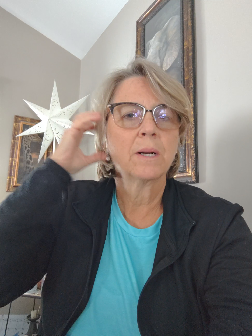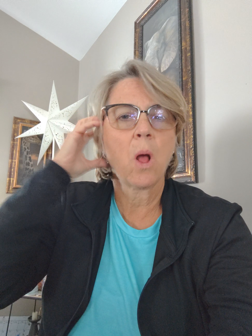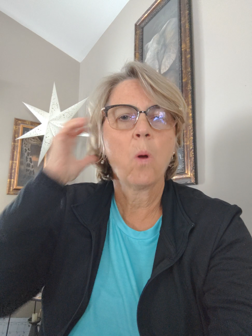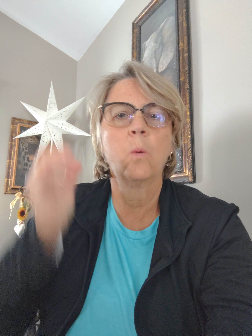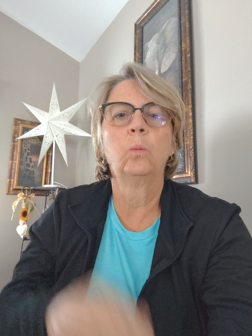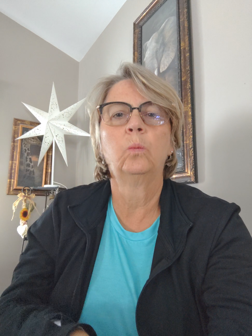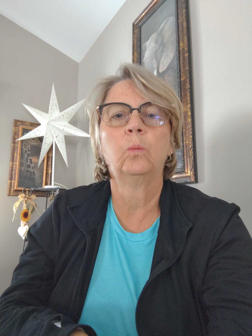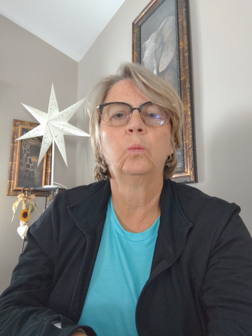radio